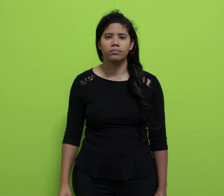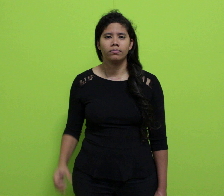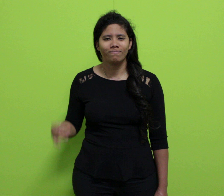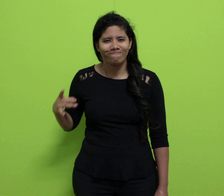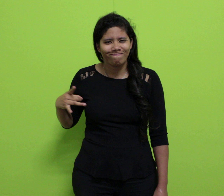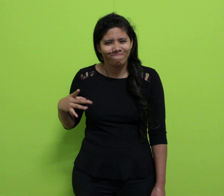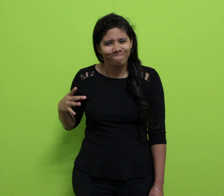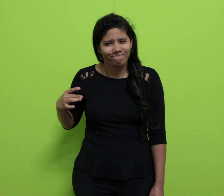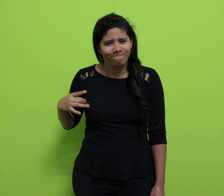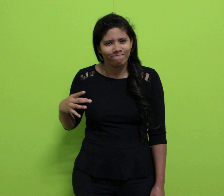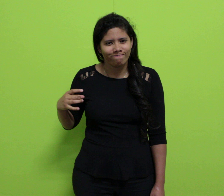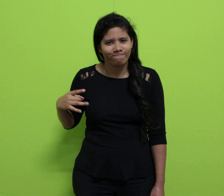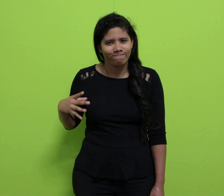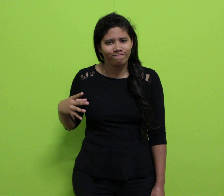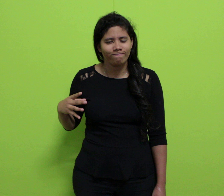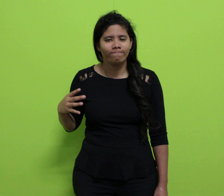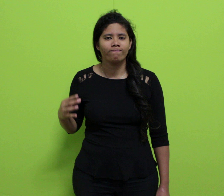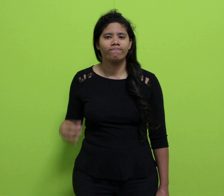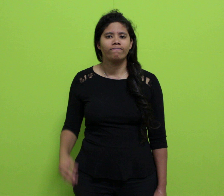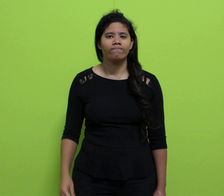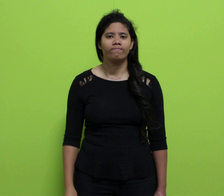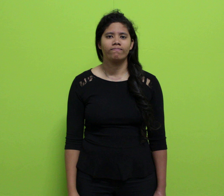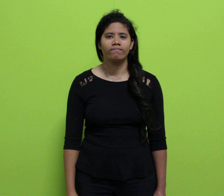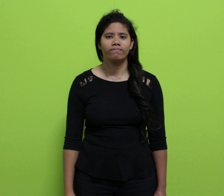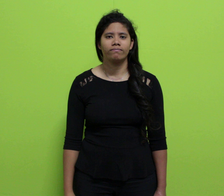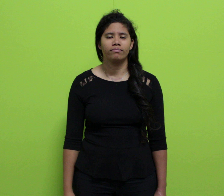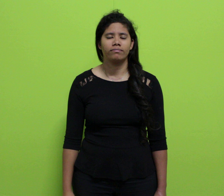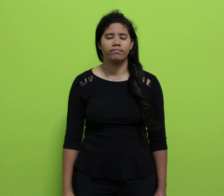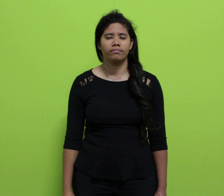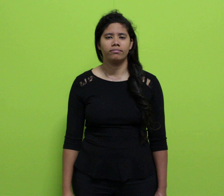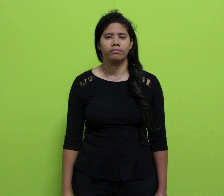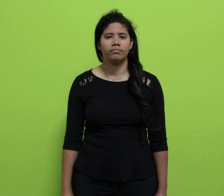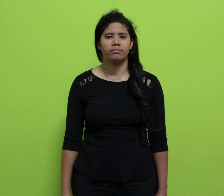medo